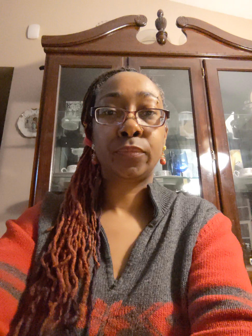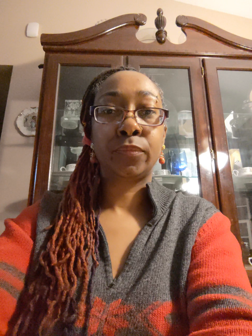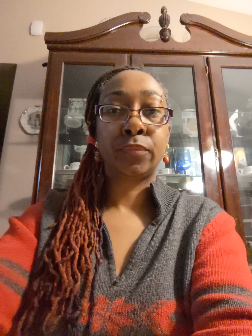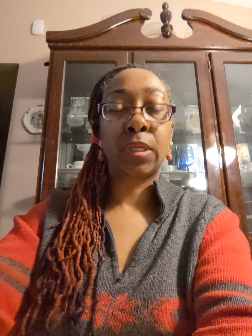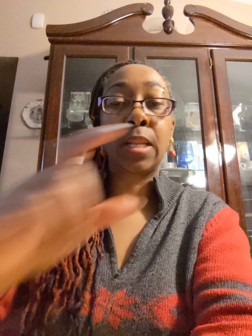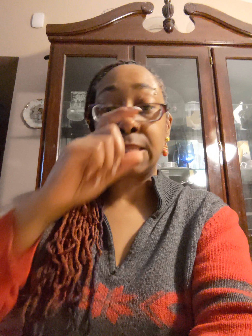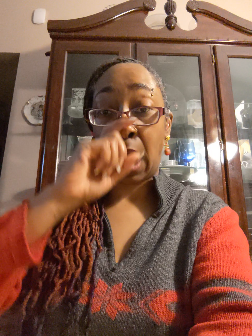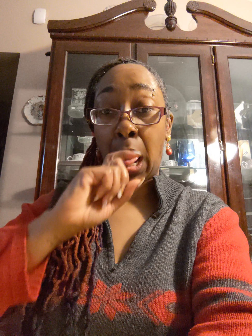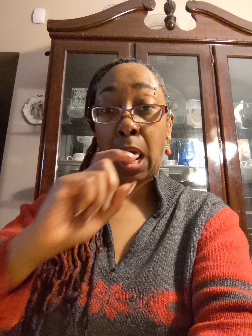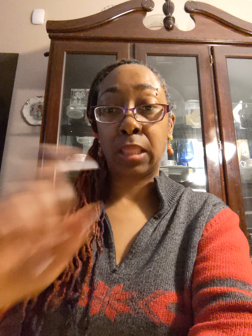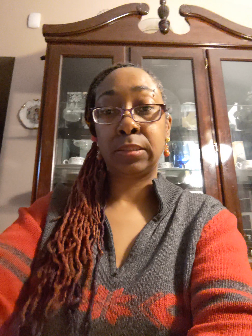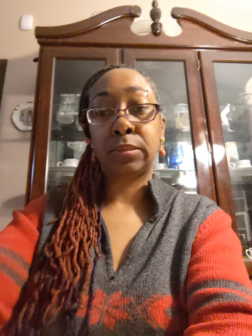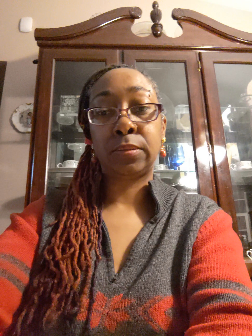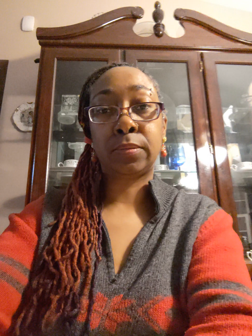doll